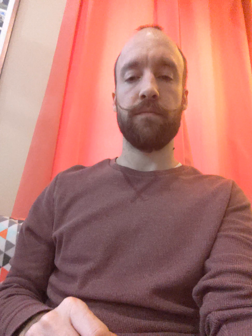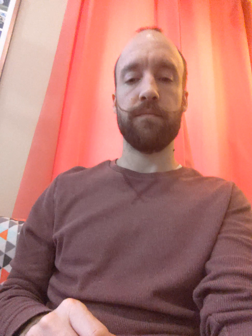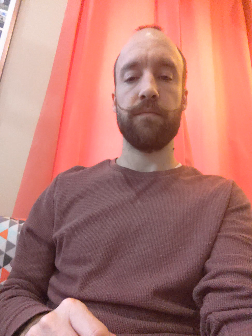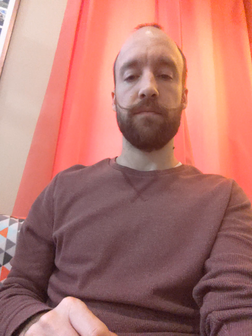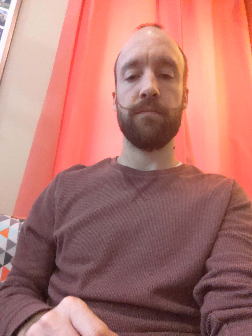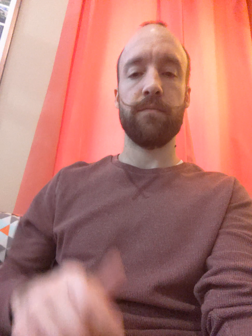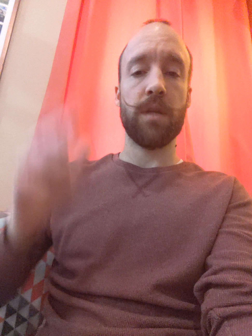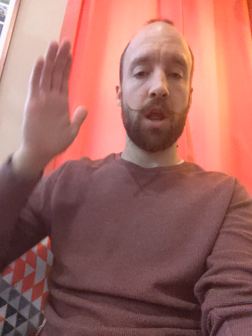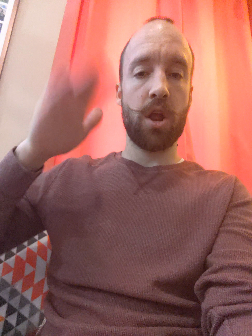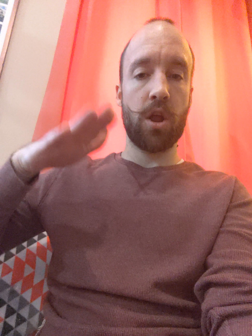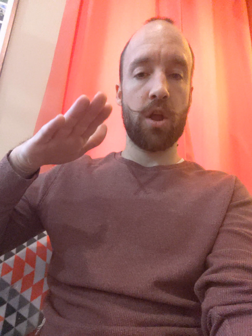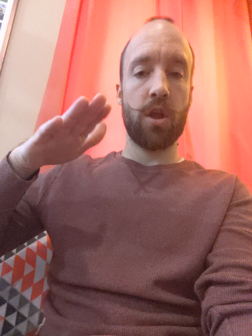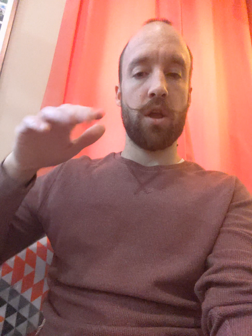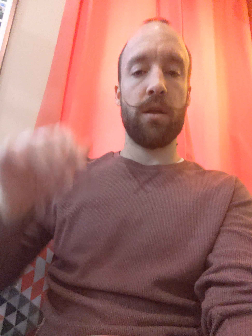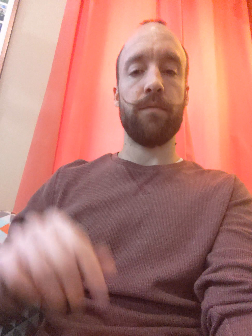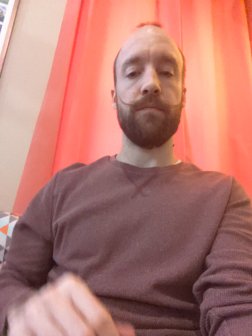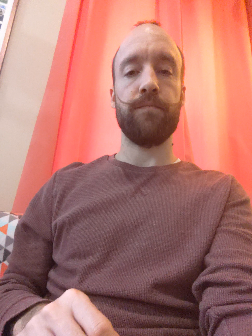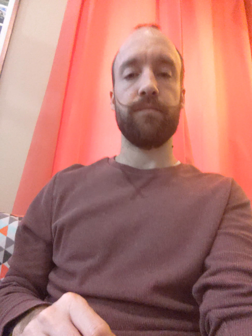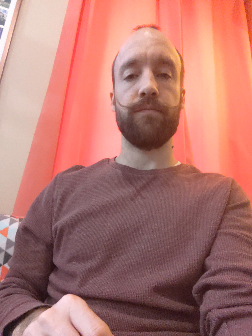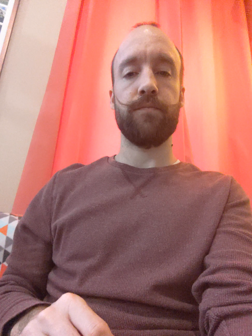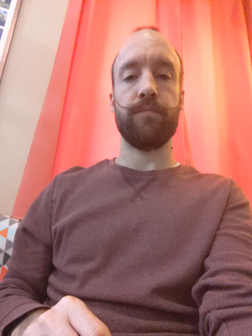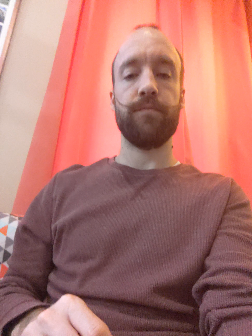on